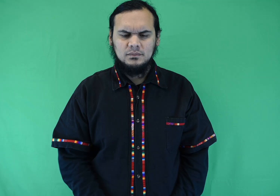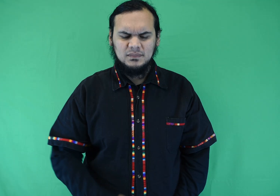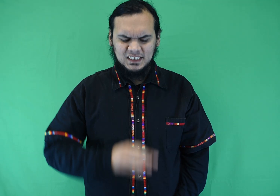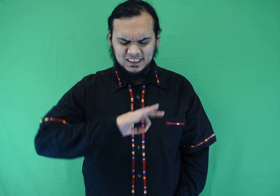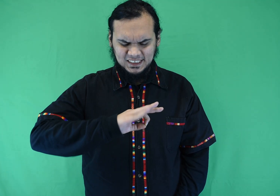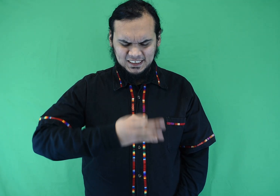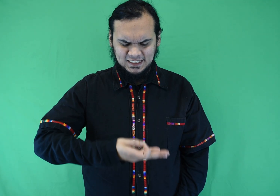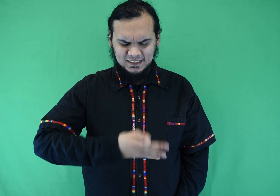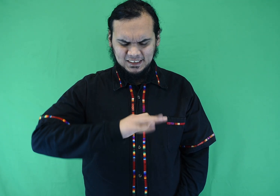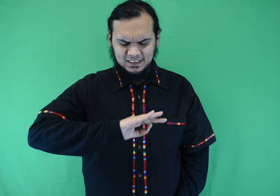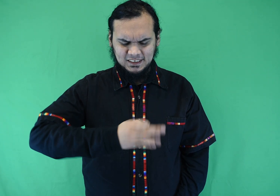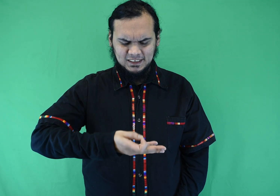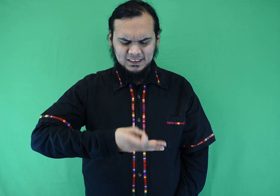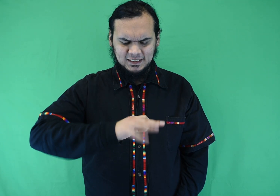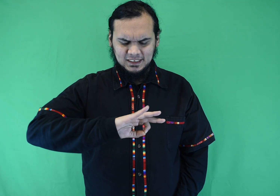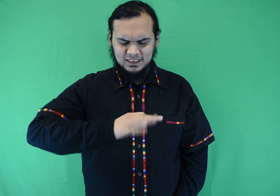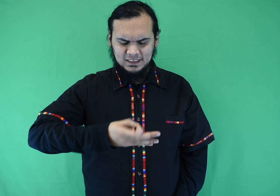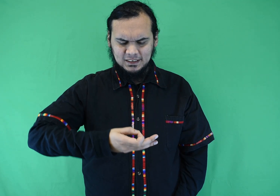infección